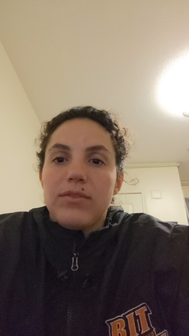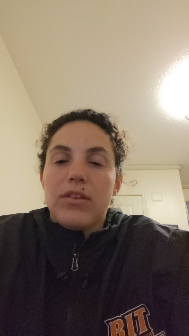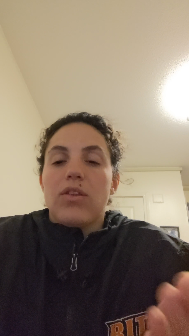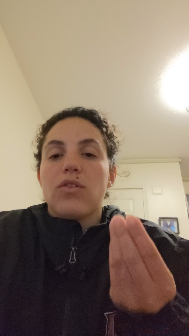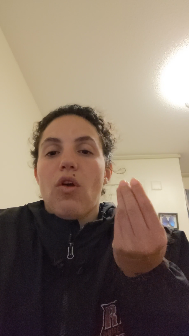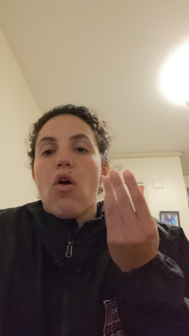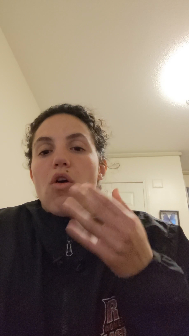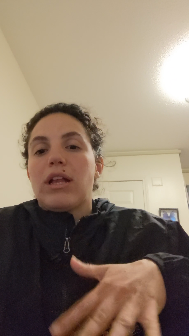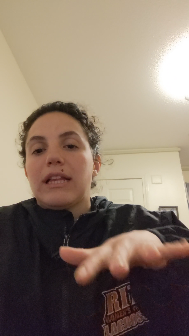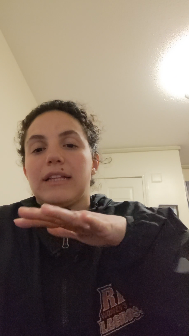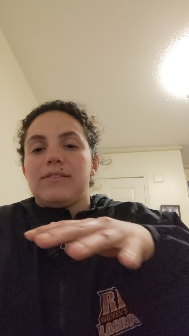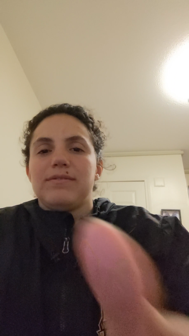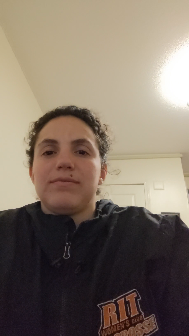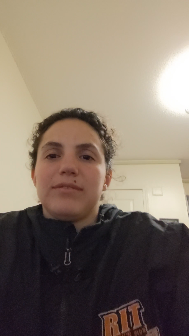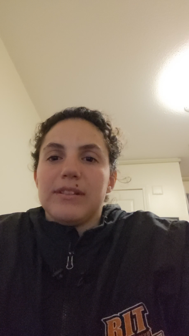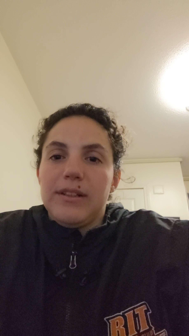garden